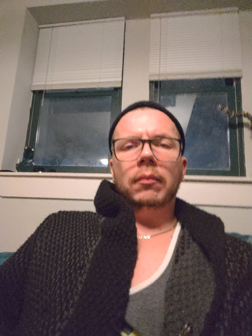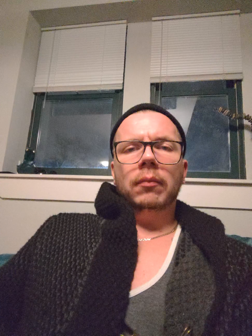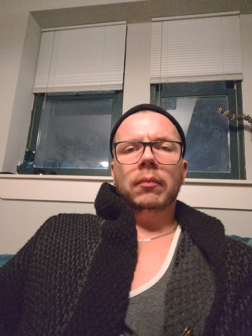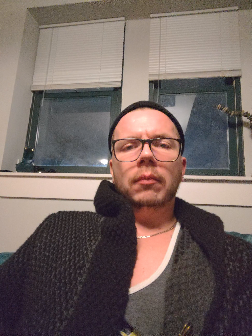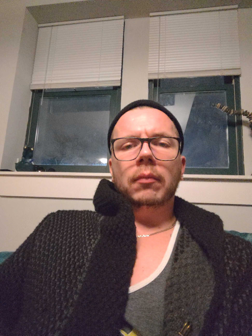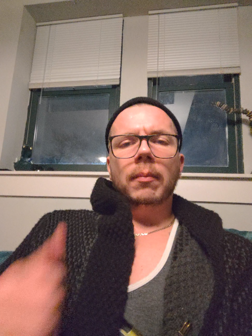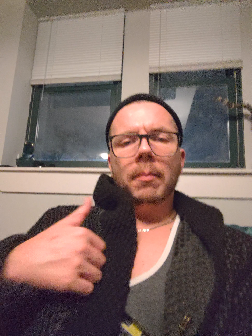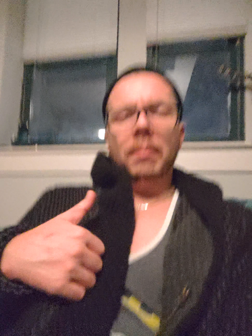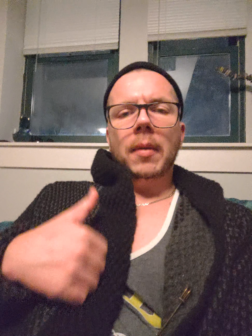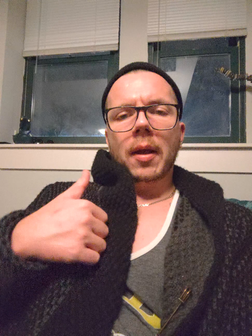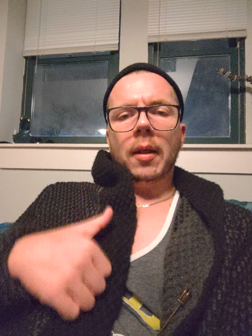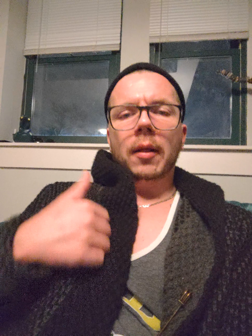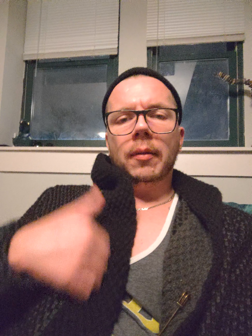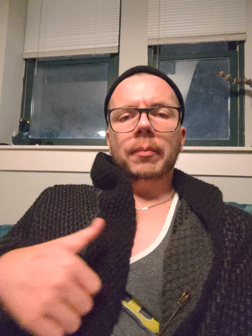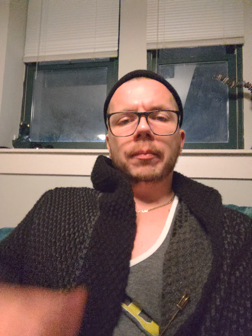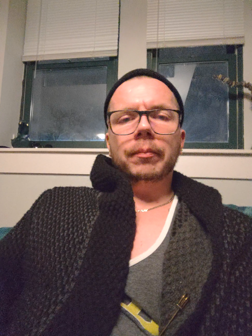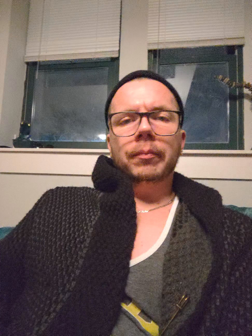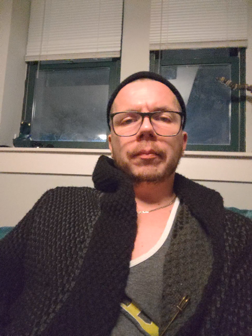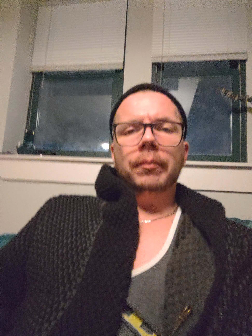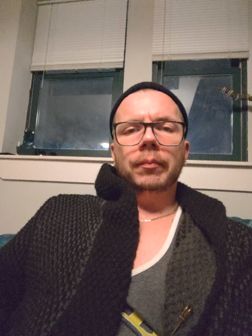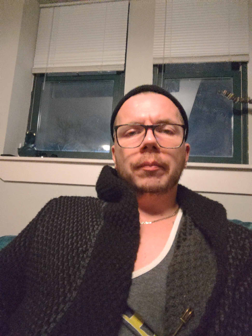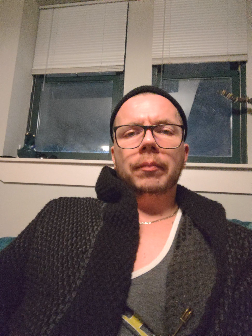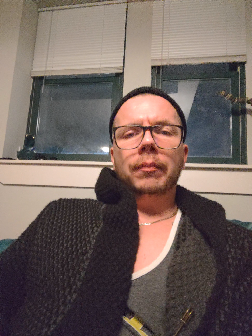bath